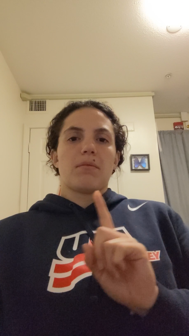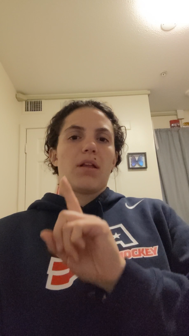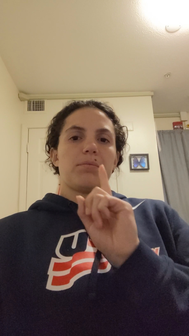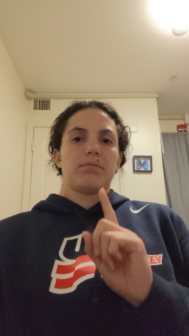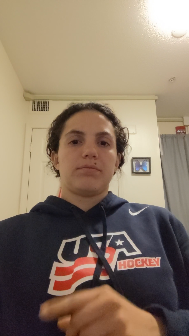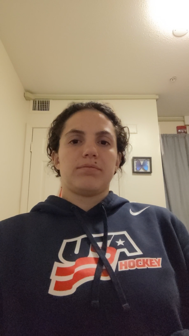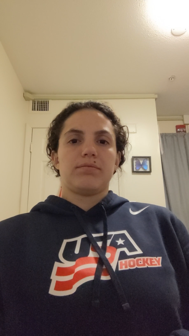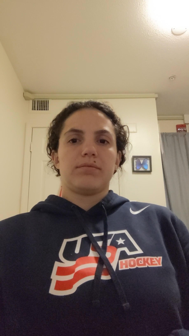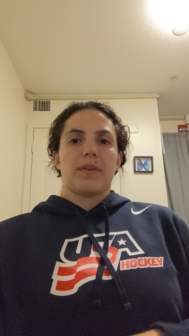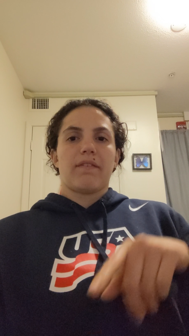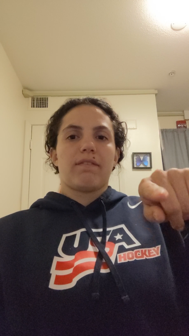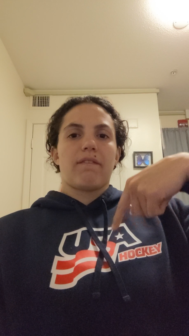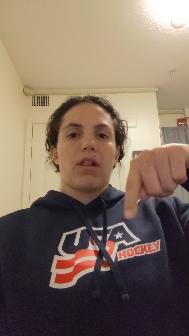flip-flop